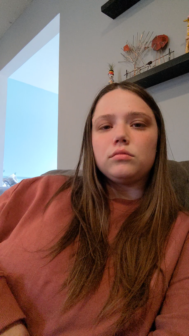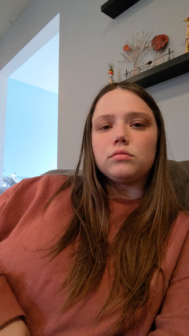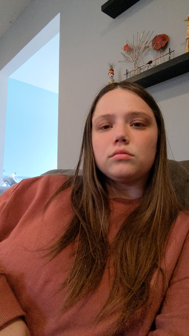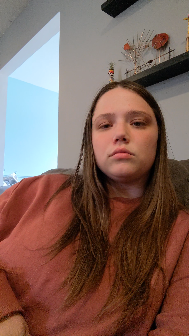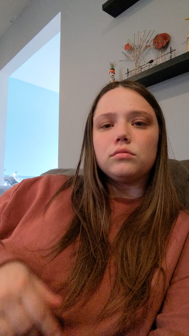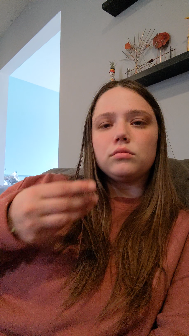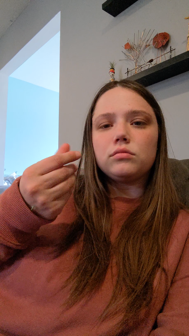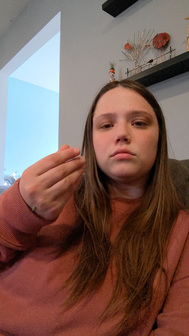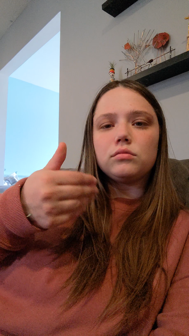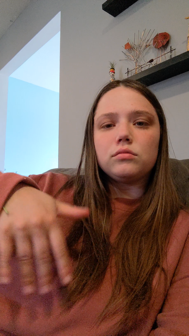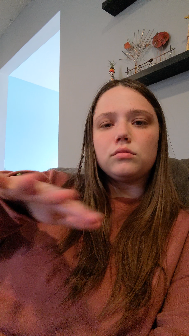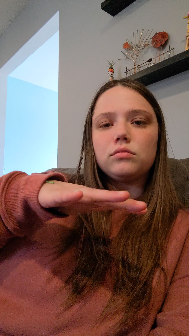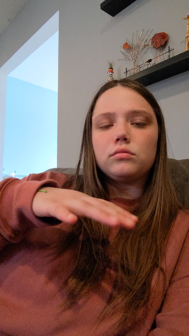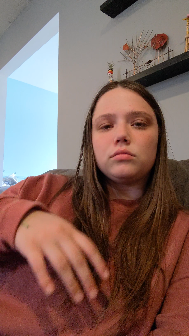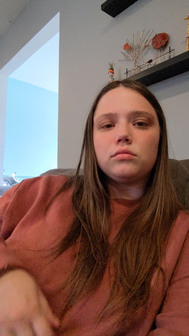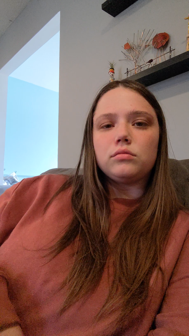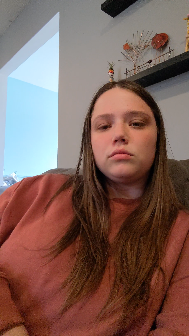garden